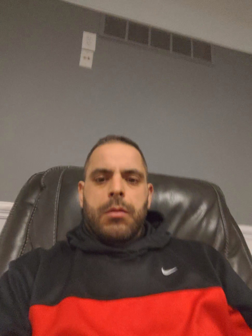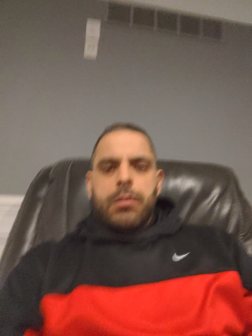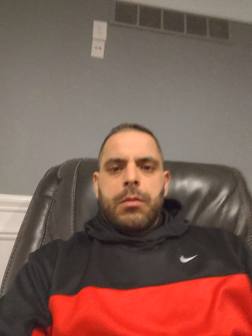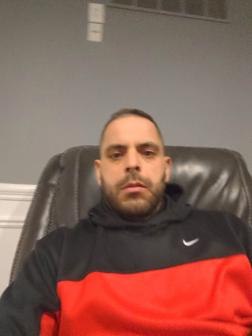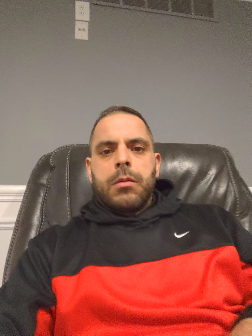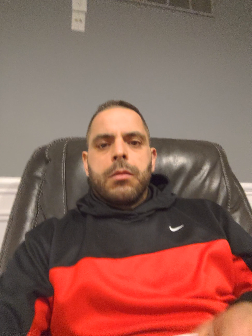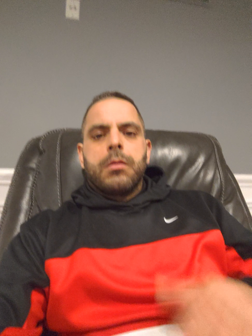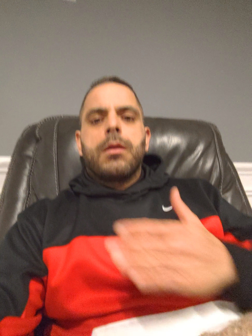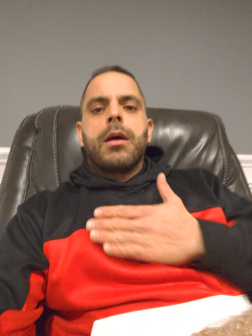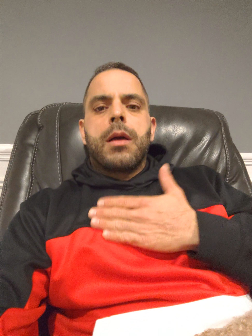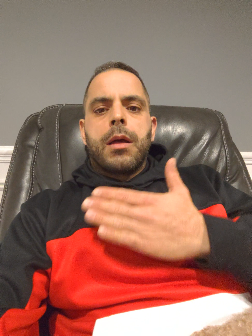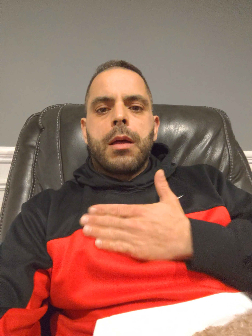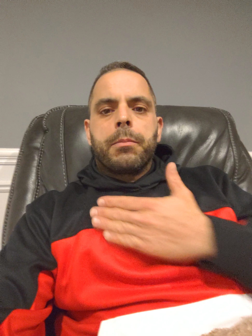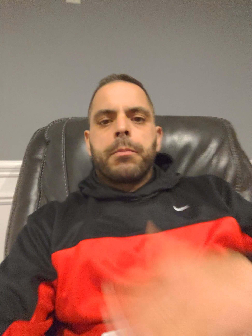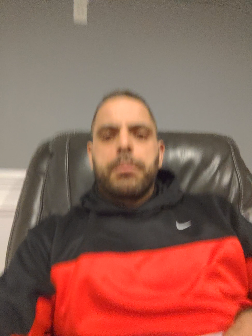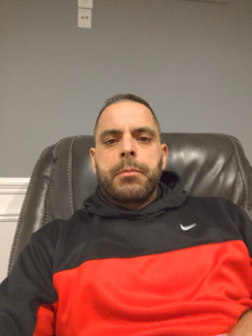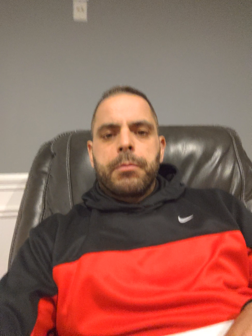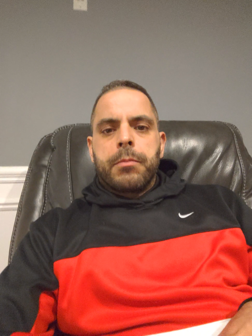happy